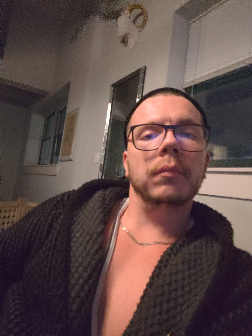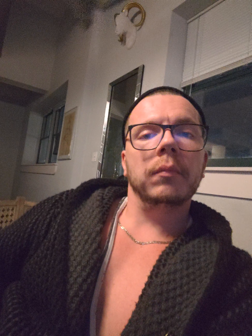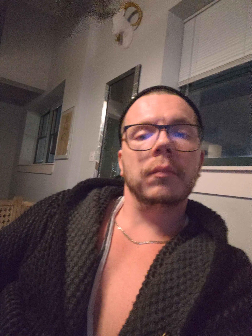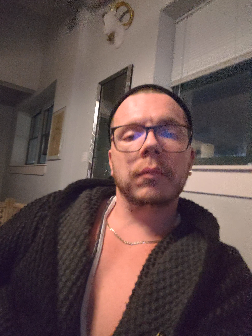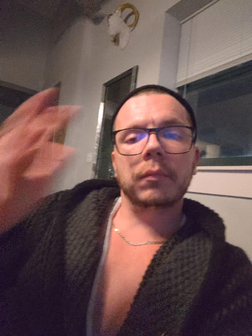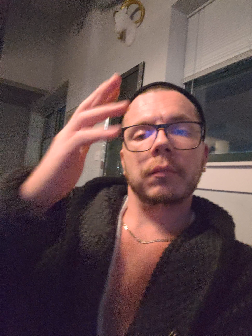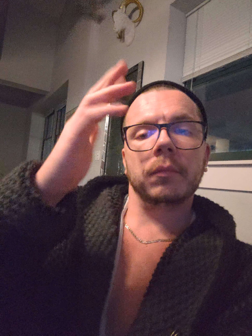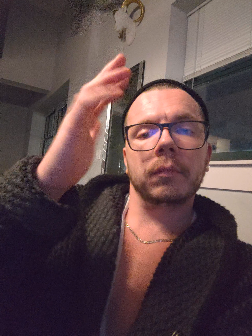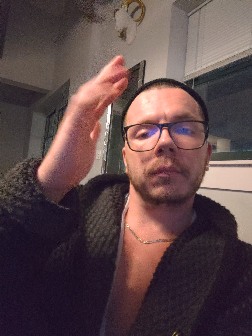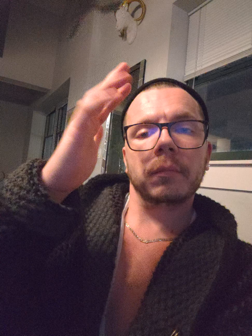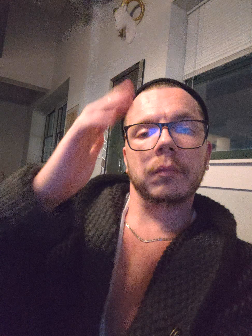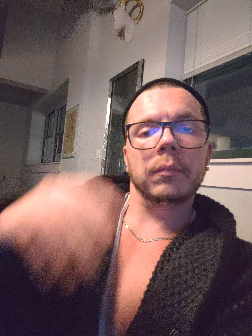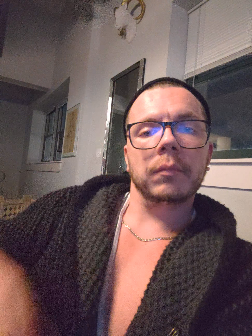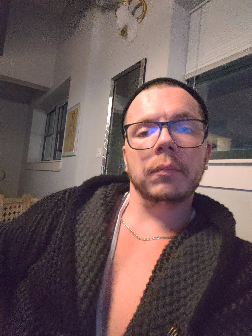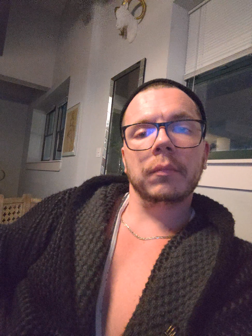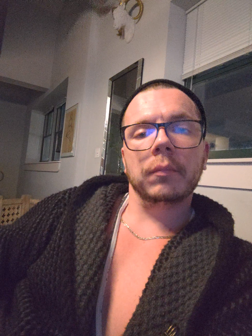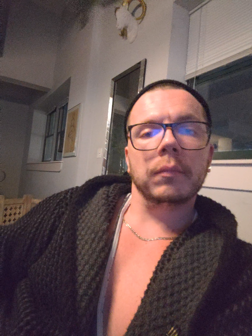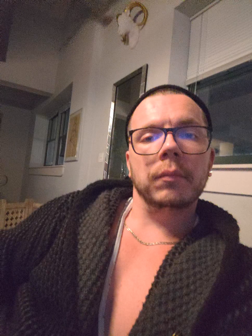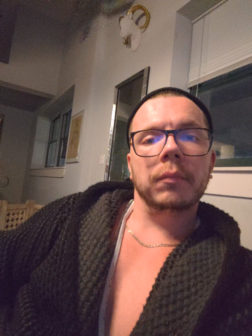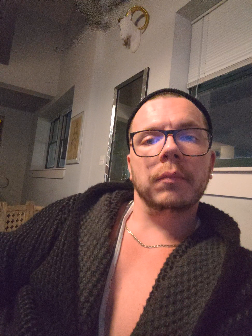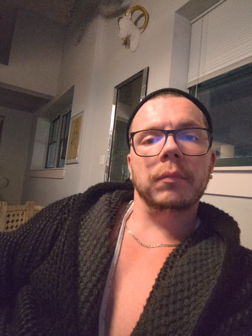tree